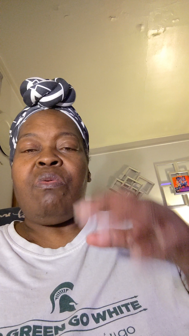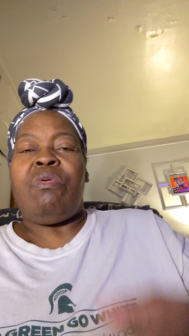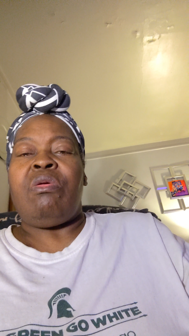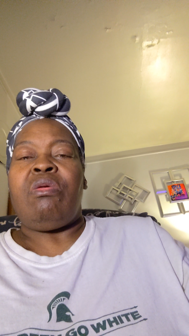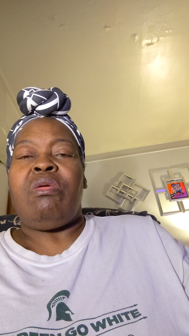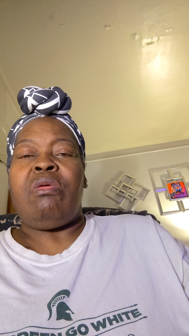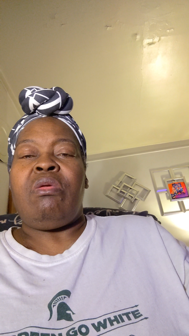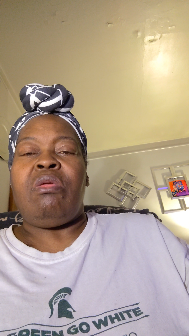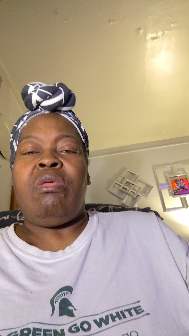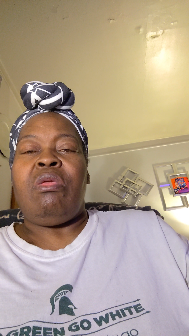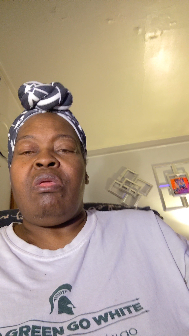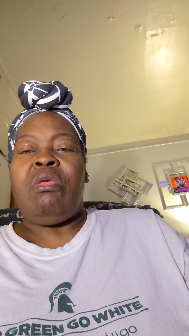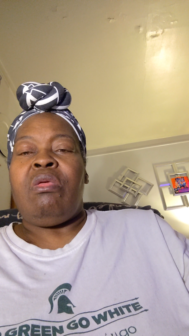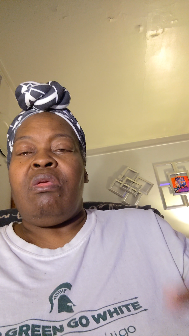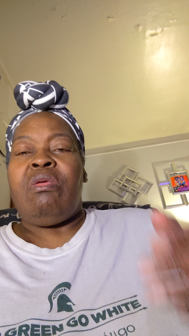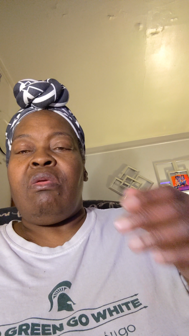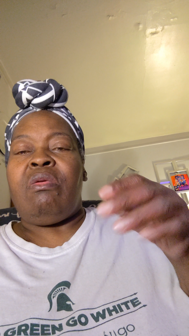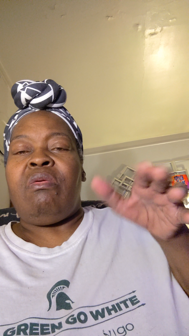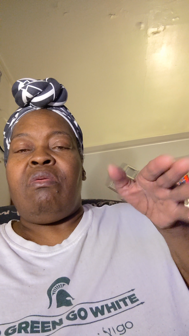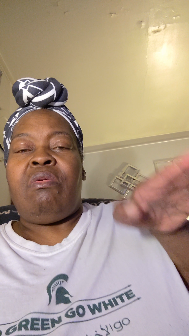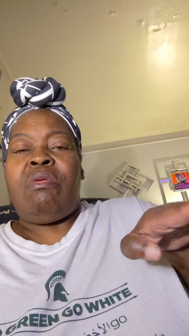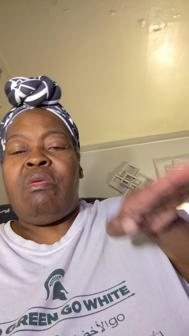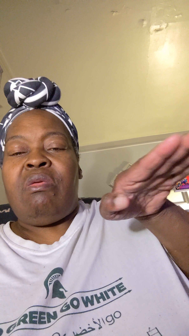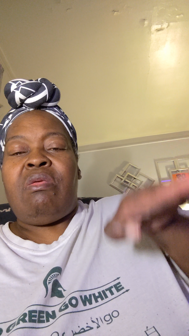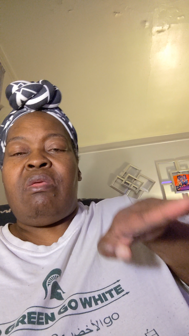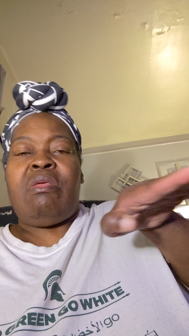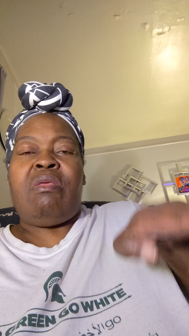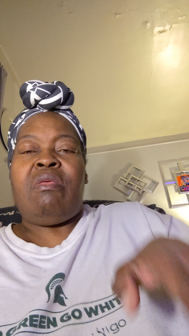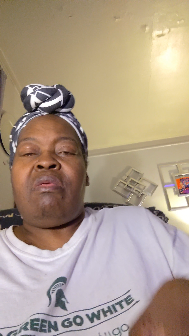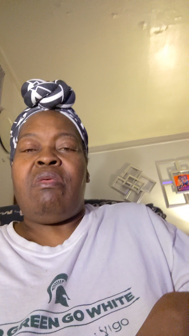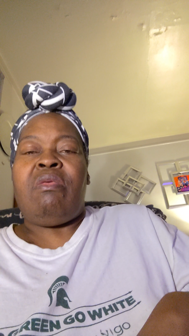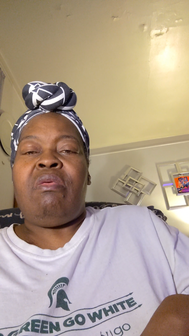penguin